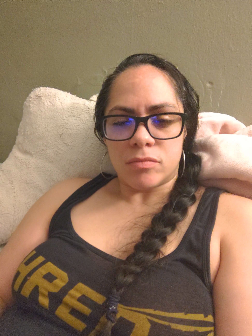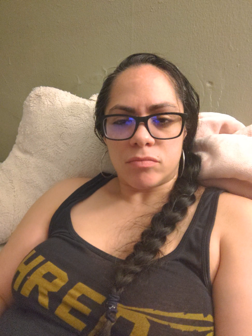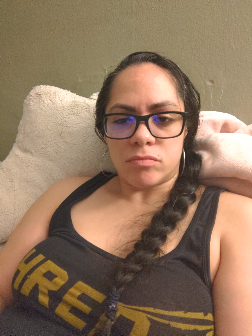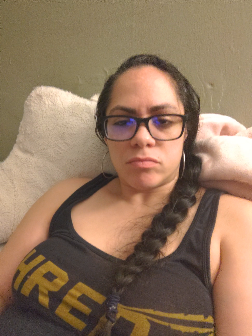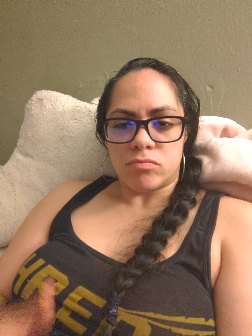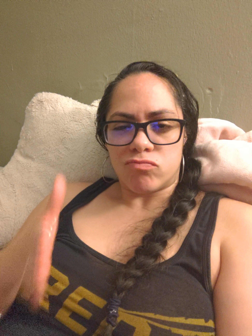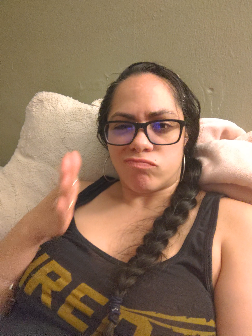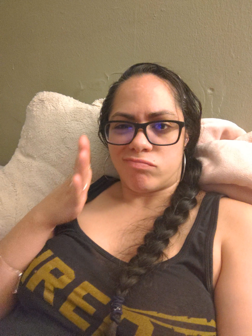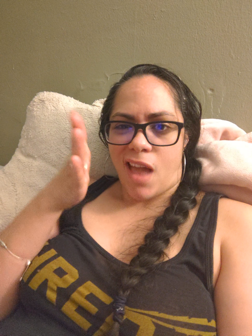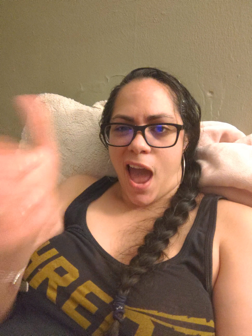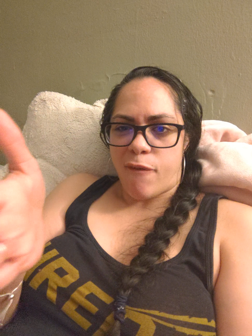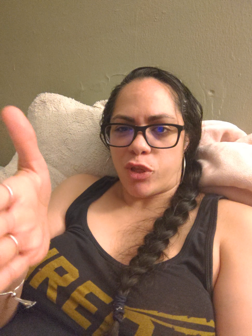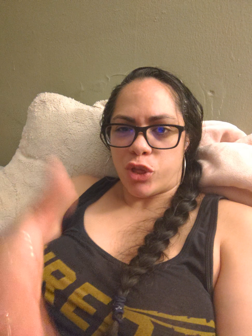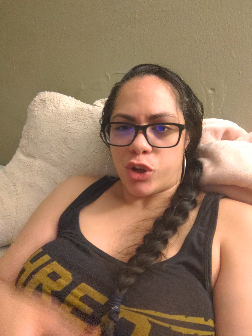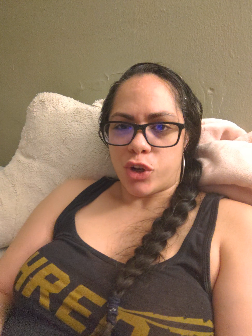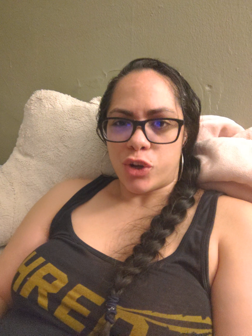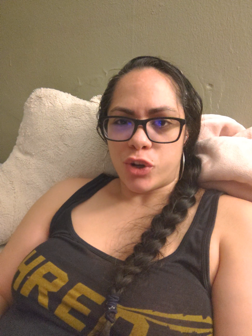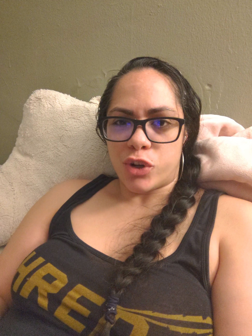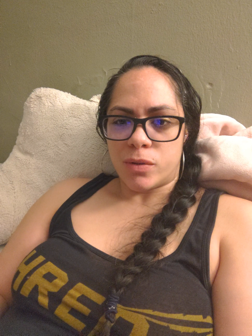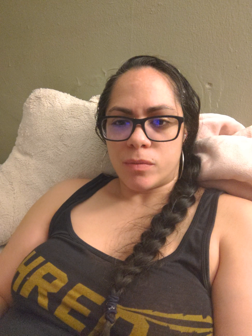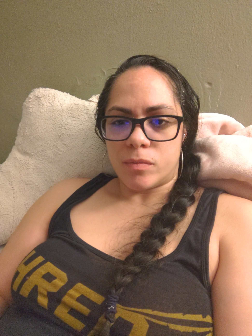after